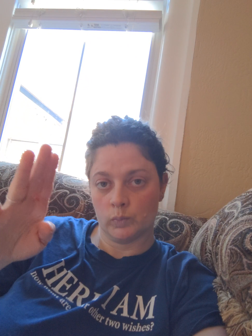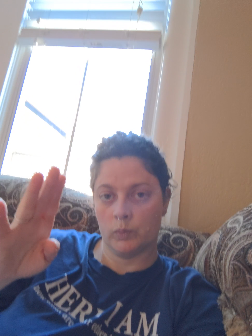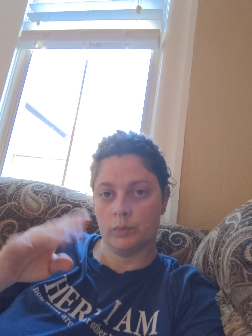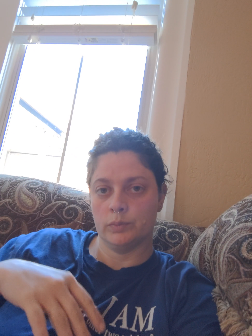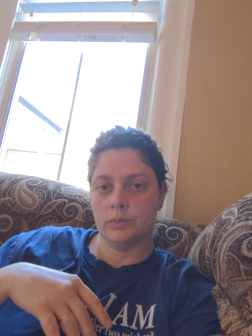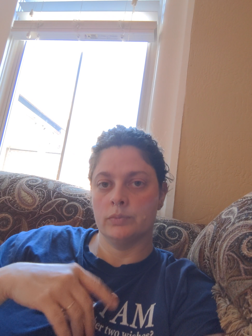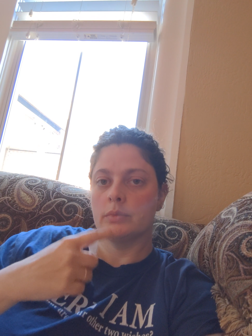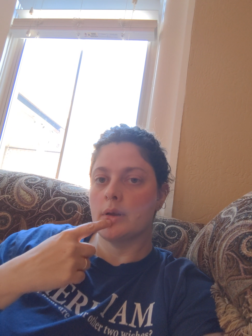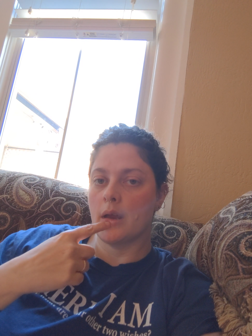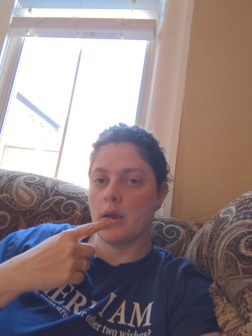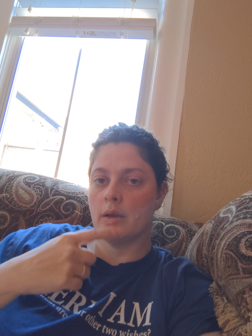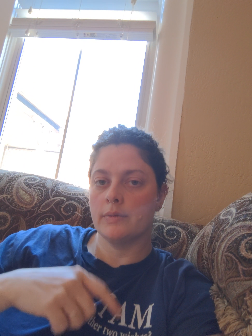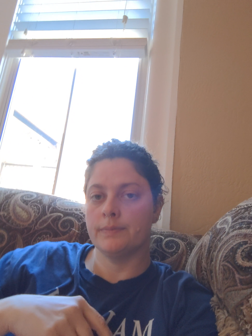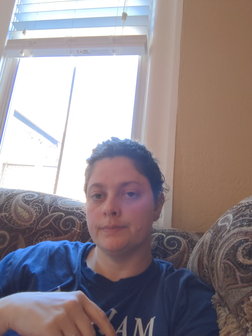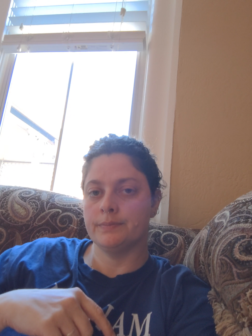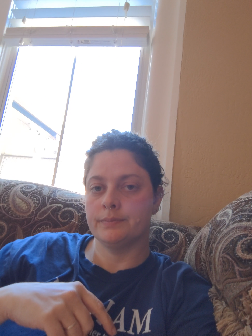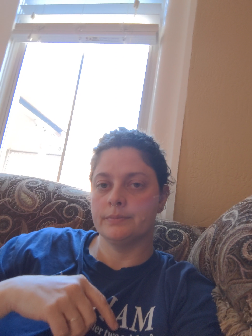tongue